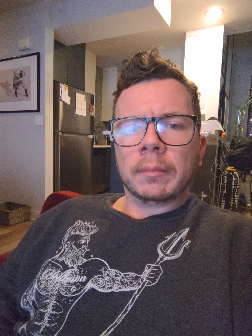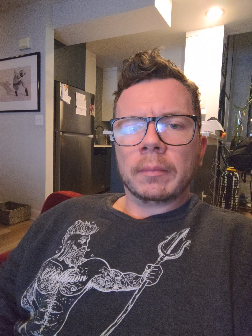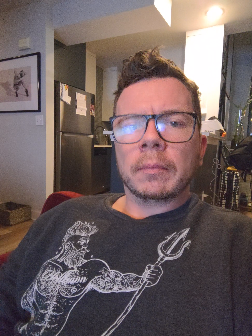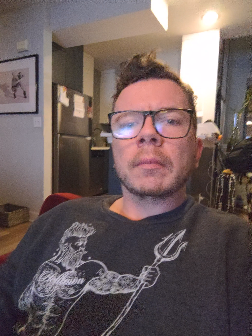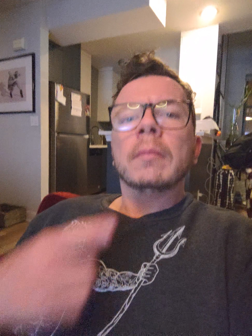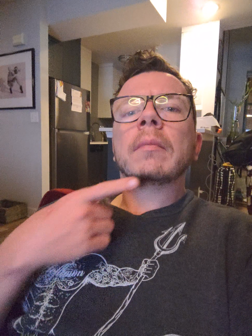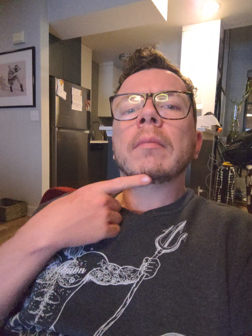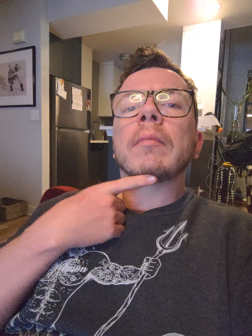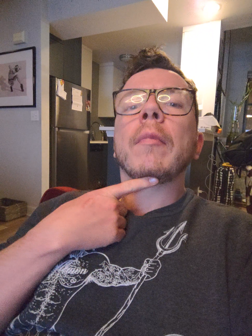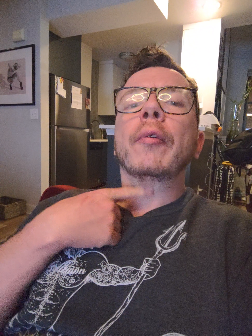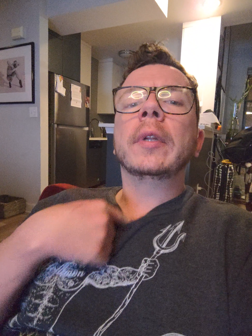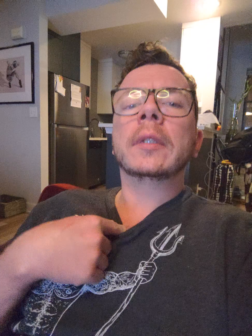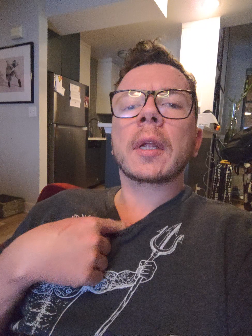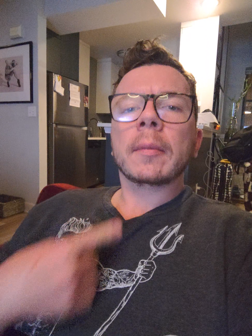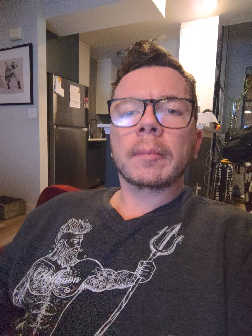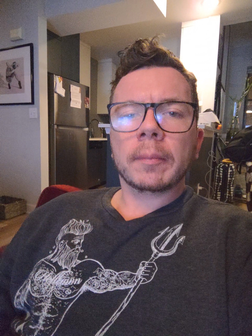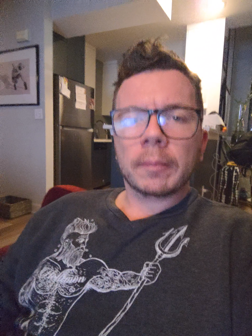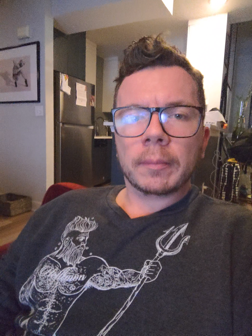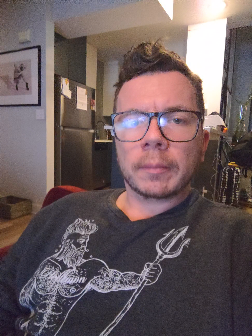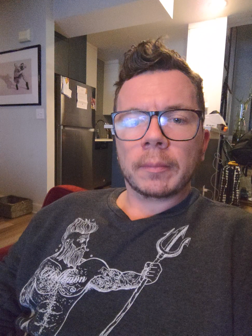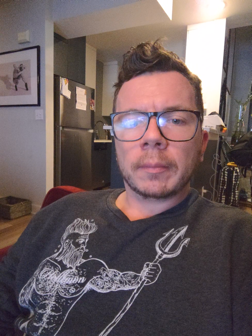thirsty